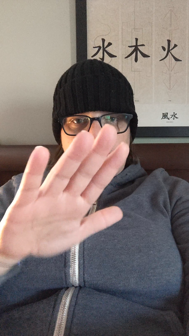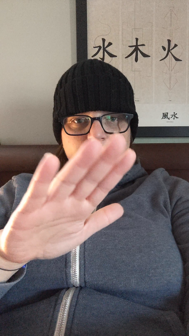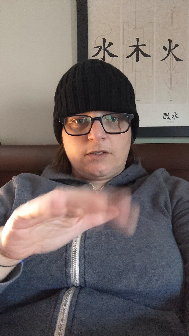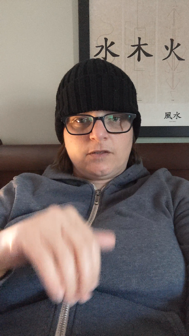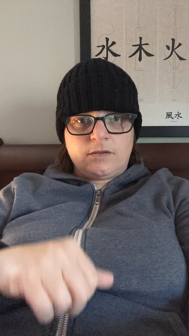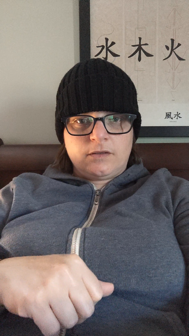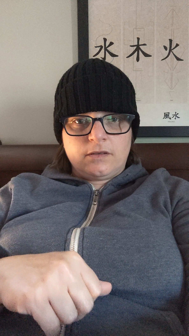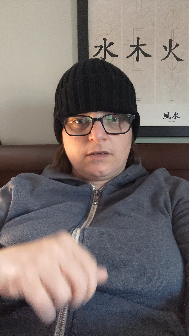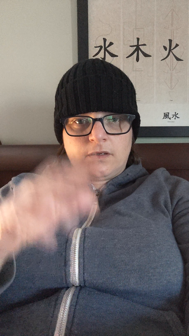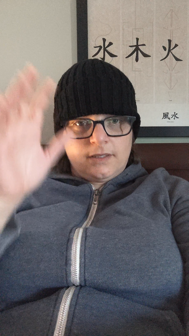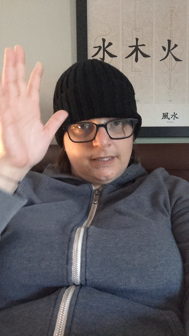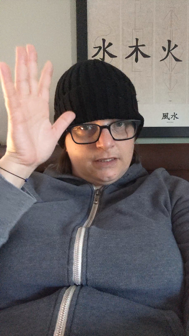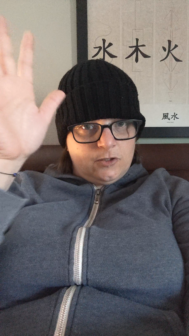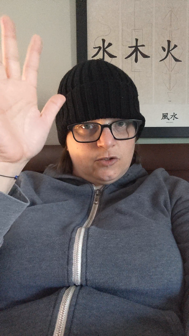deer